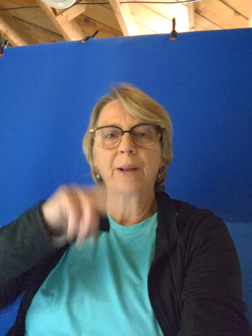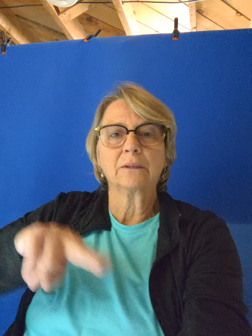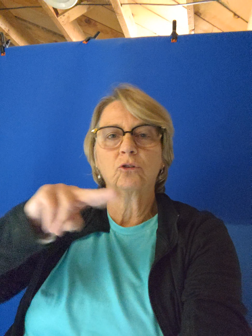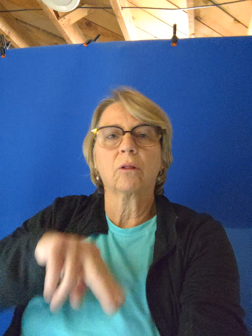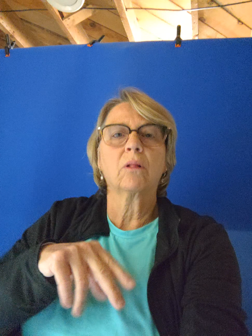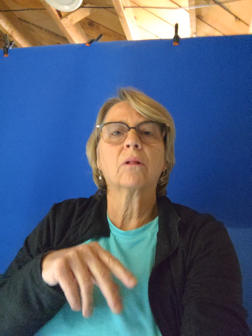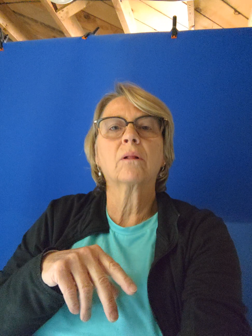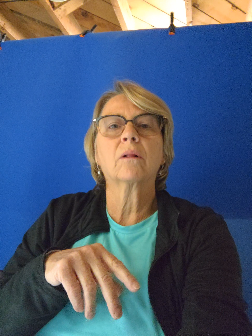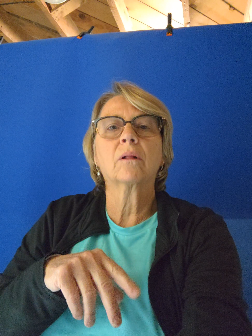puzzle